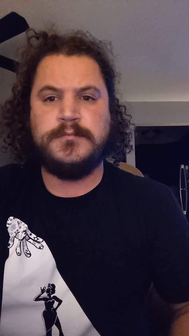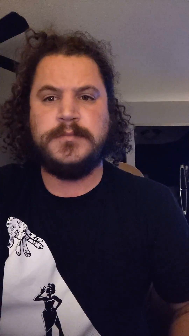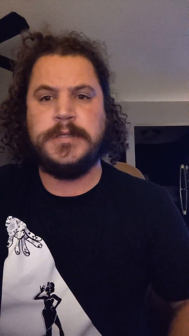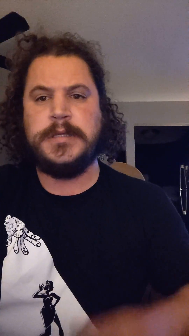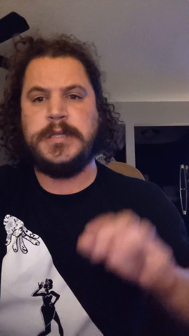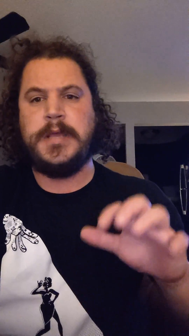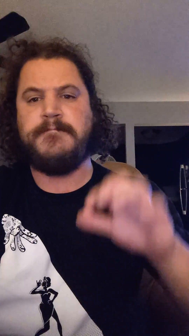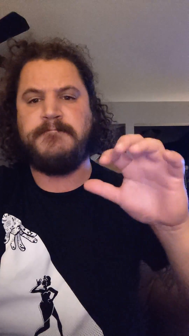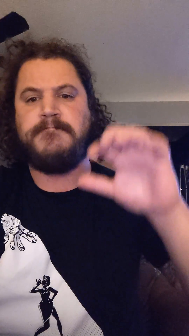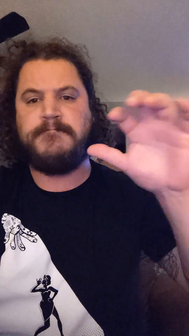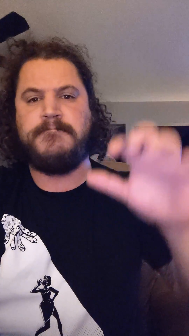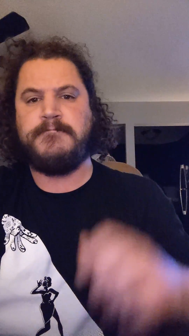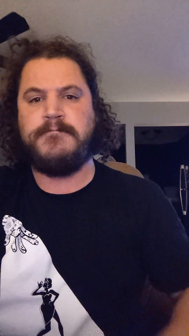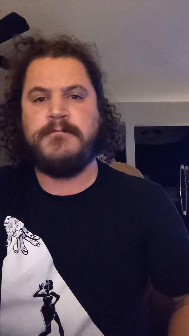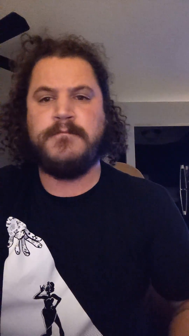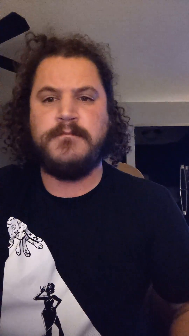climb